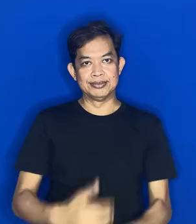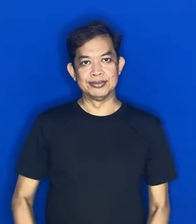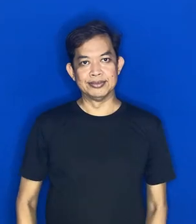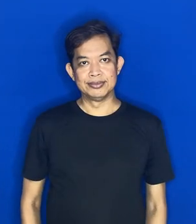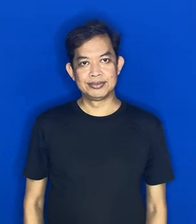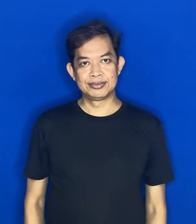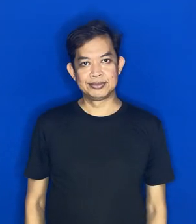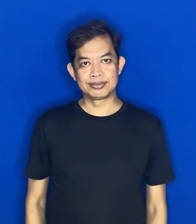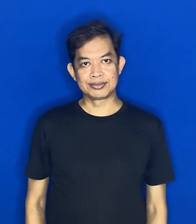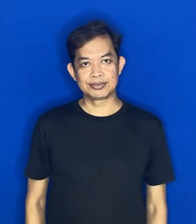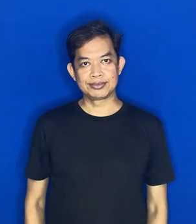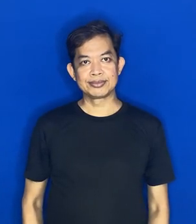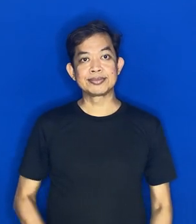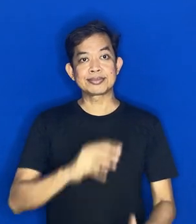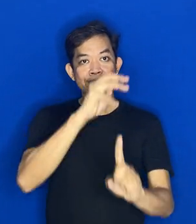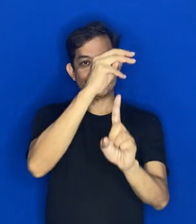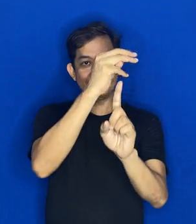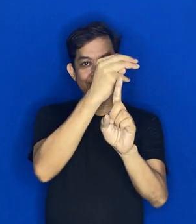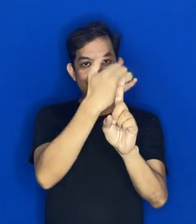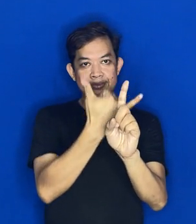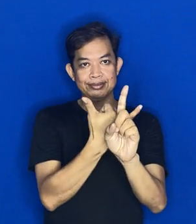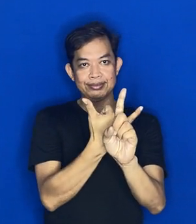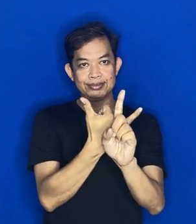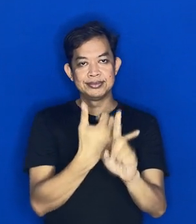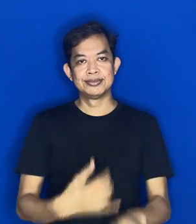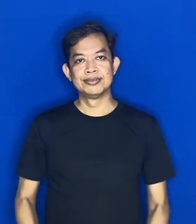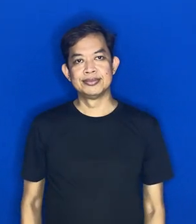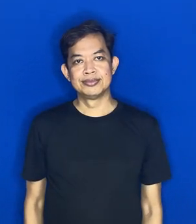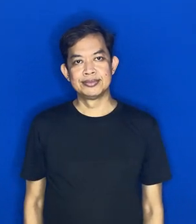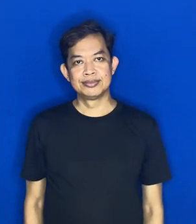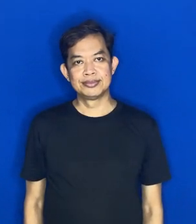may